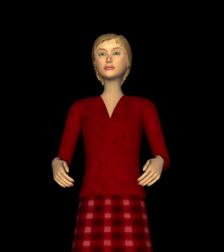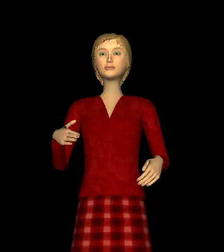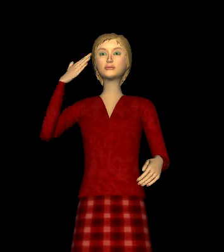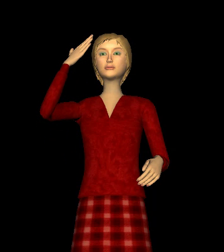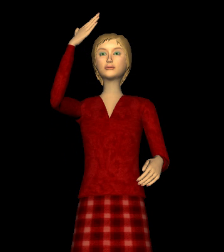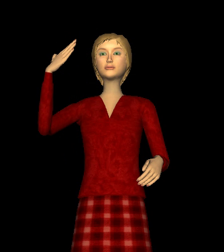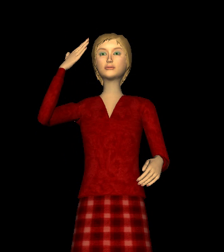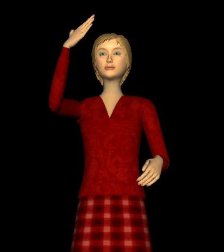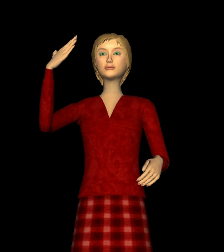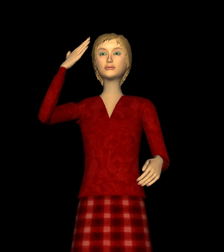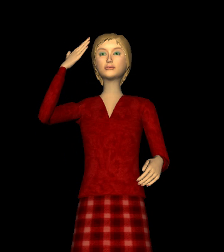حيوان